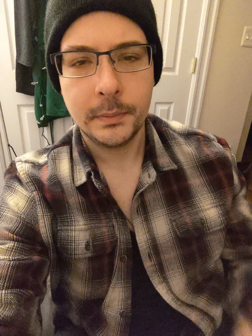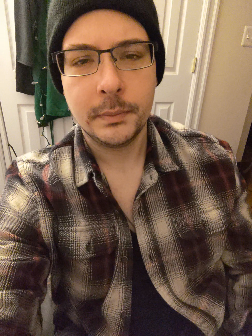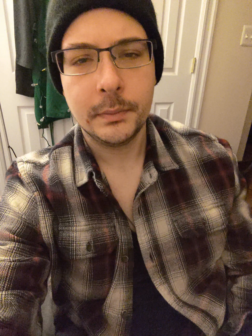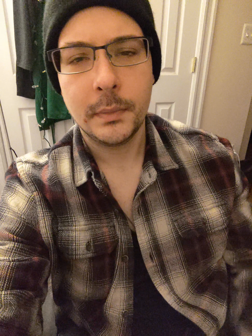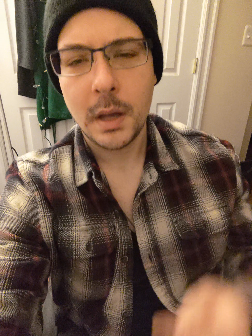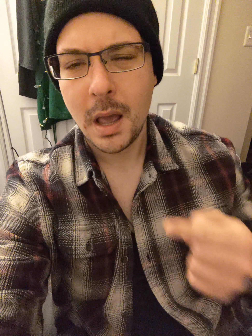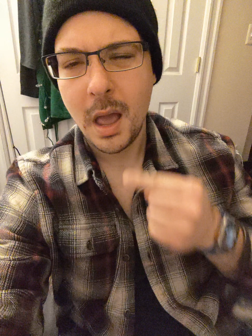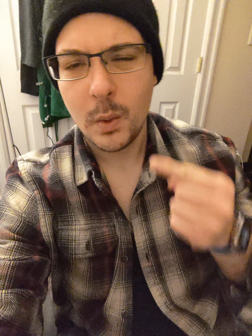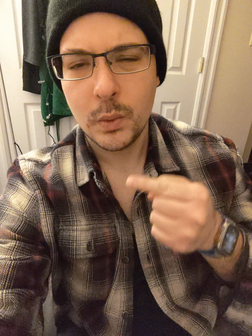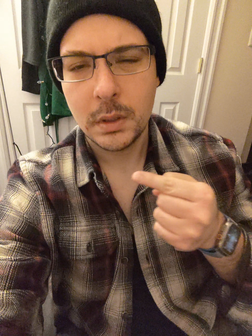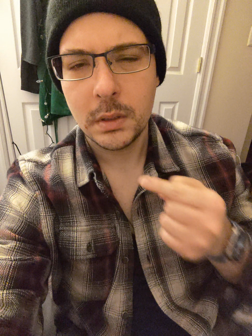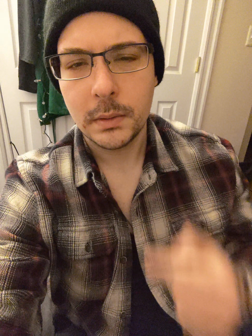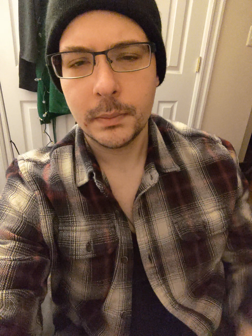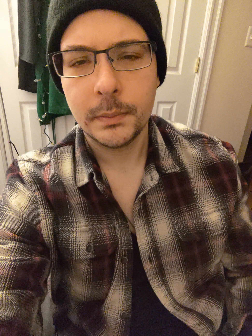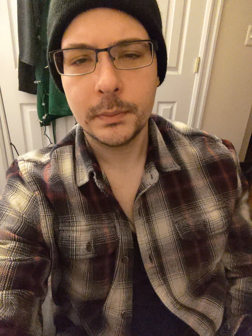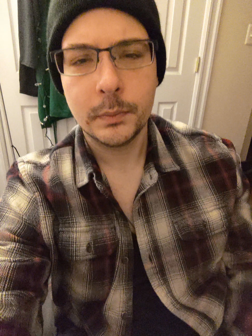owie